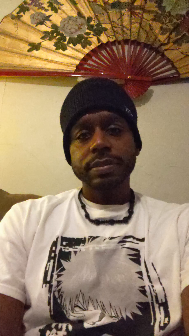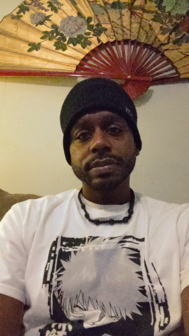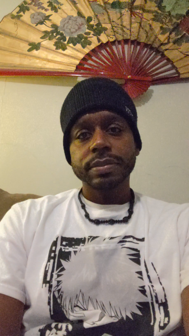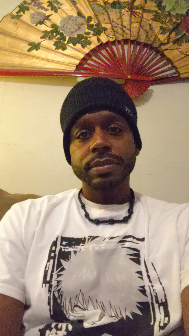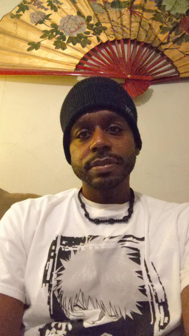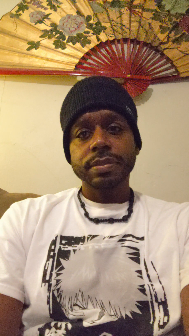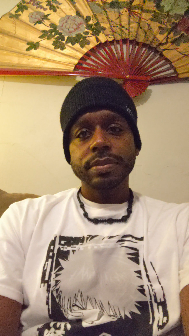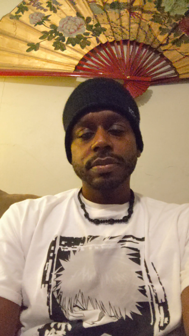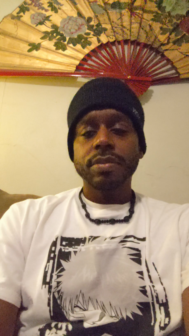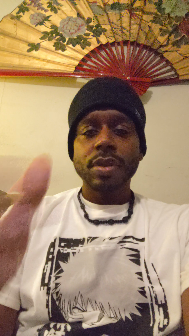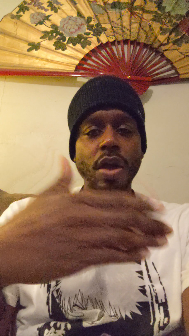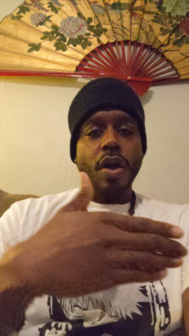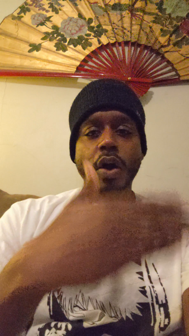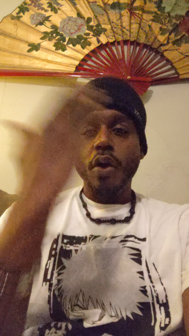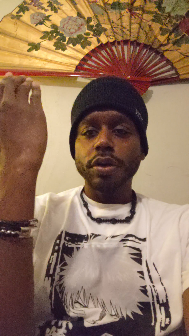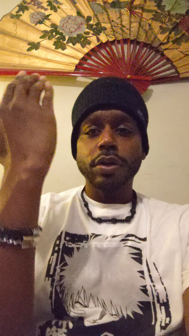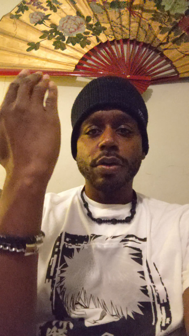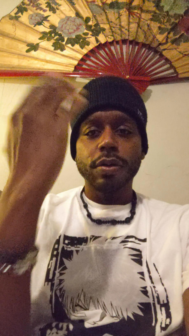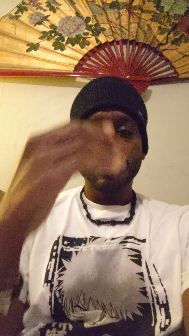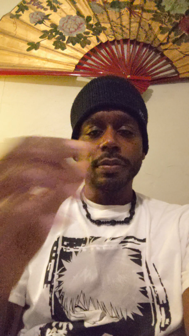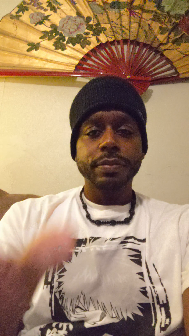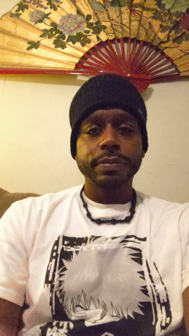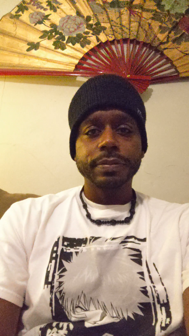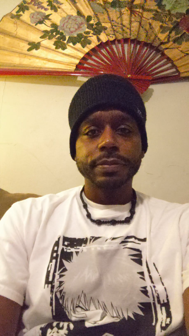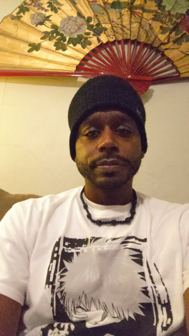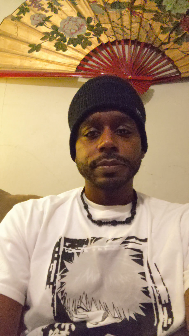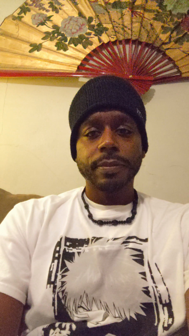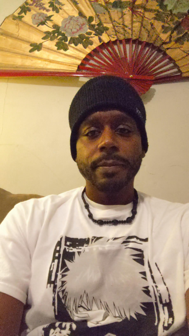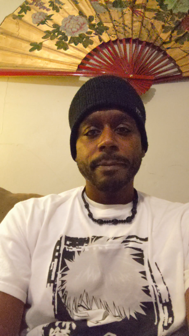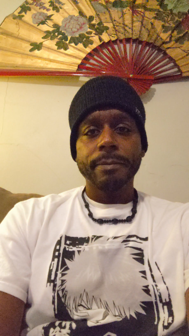all gone